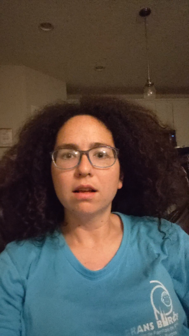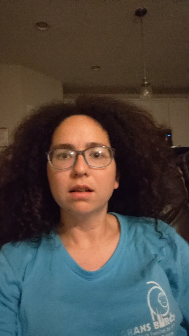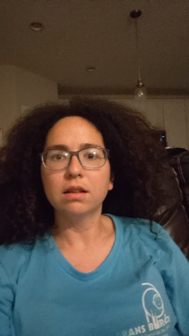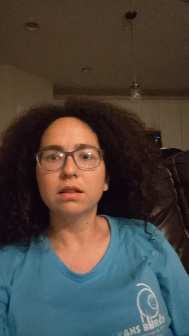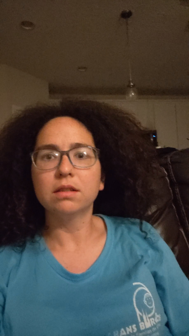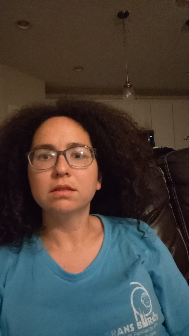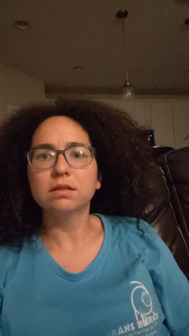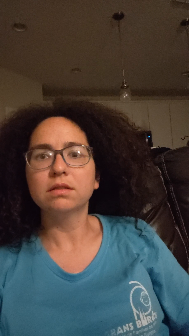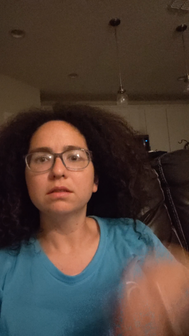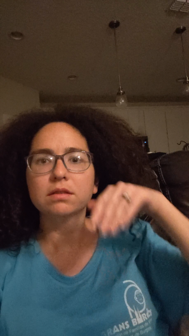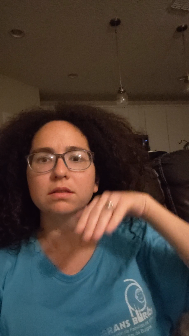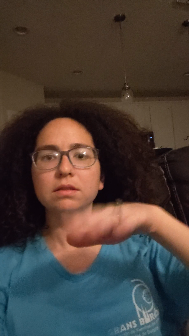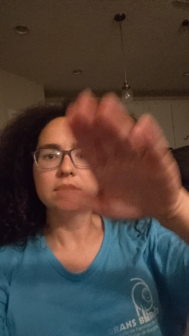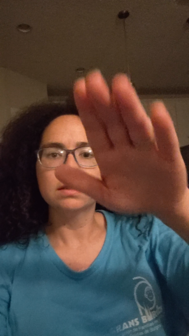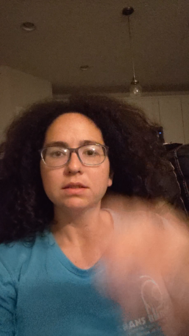enter